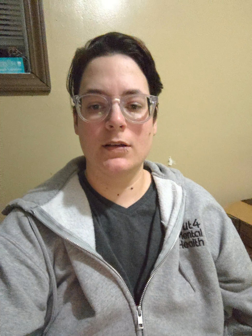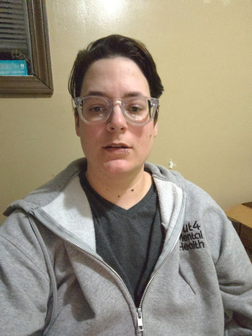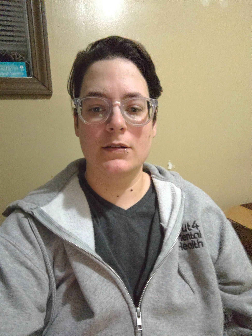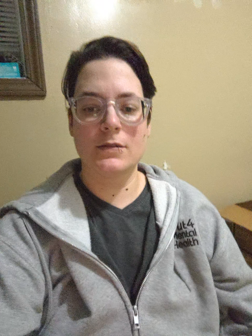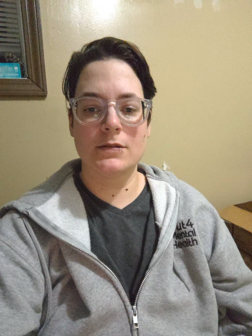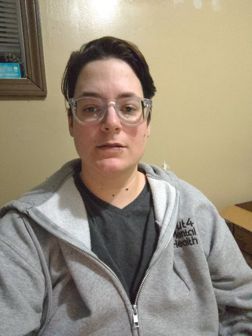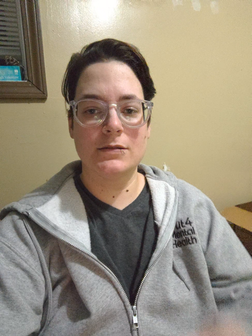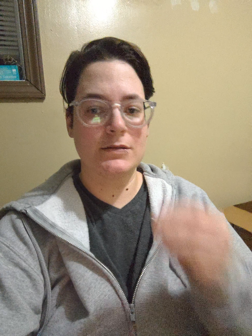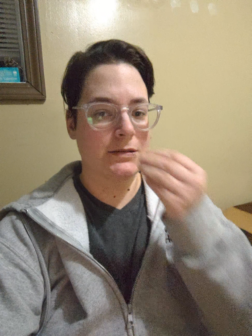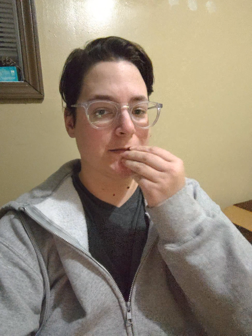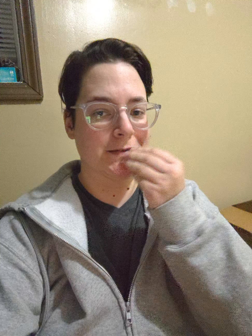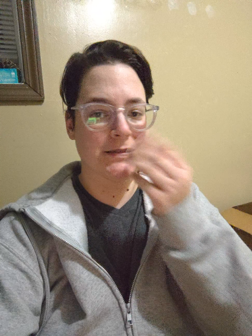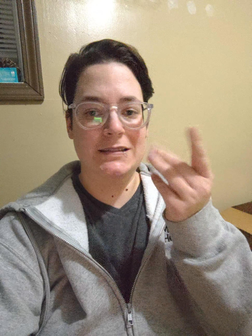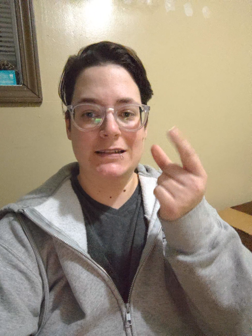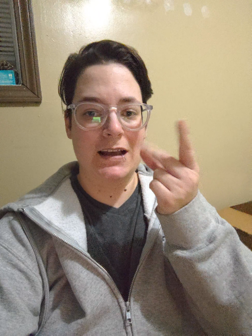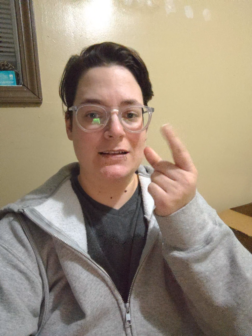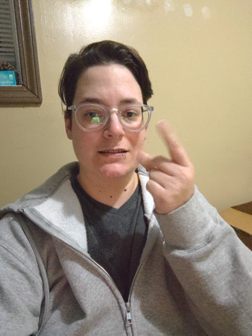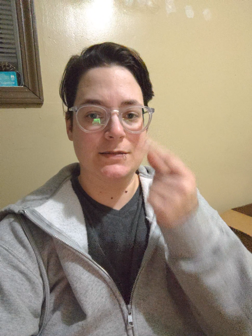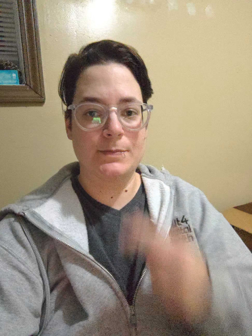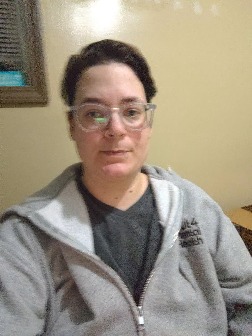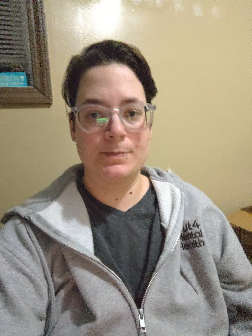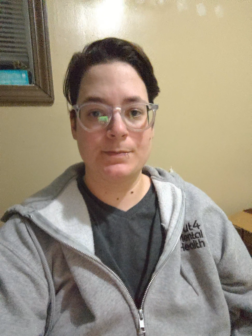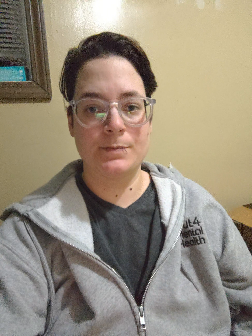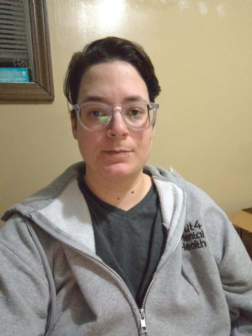snack